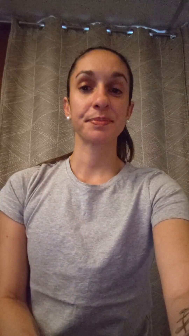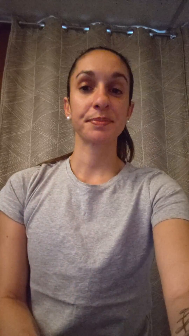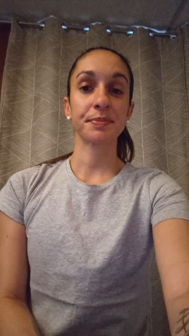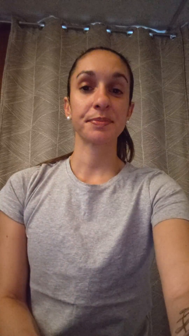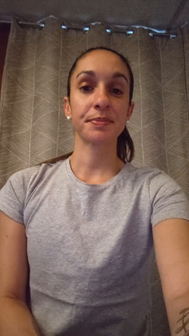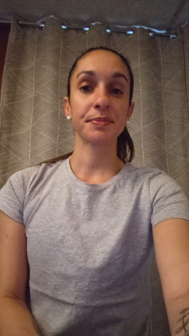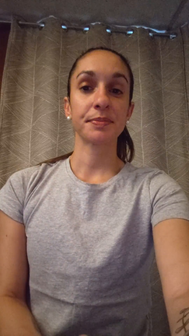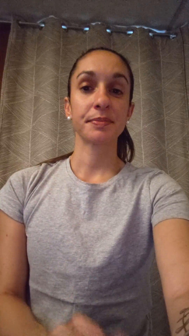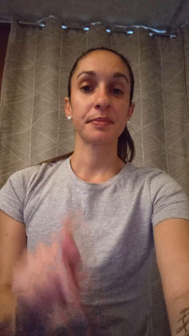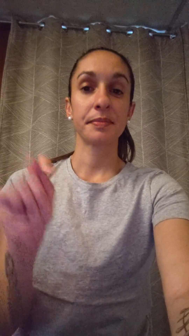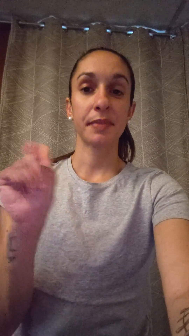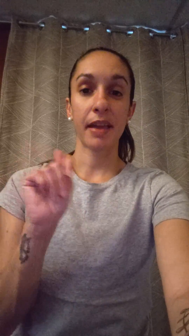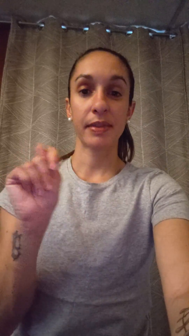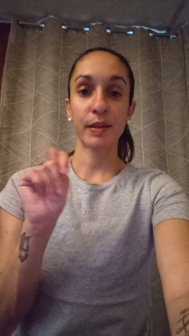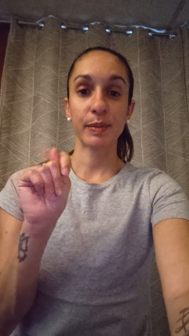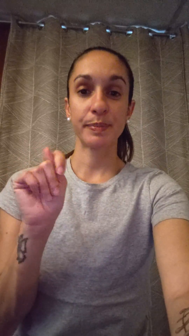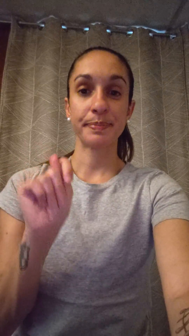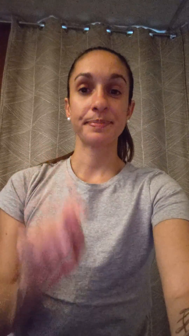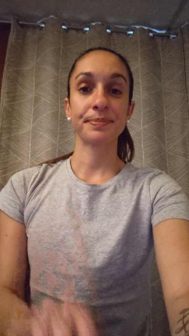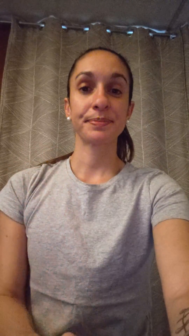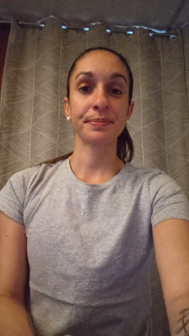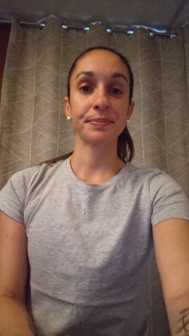bathroom